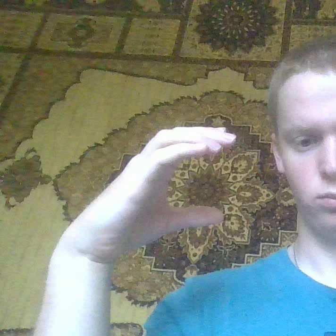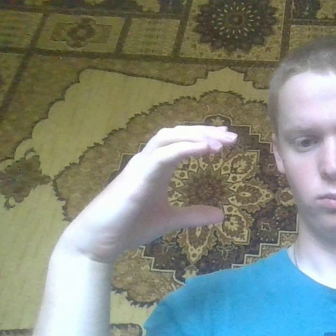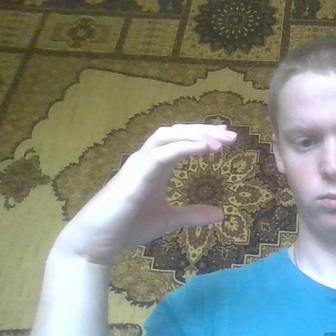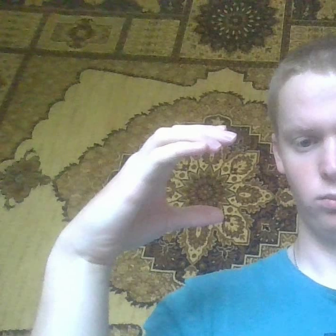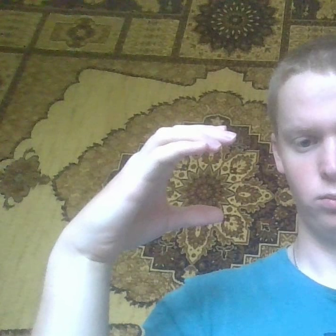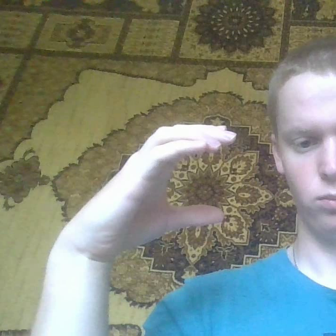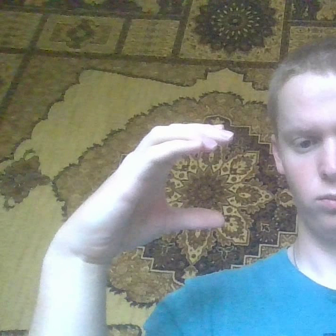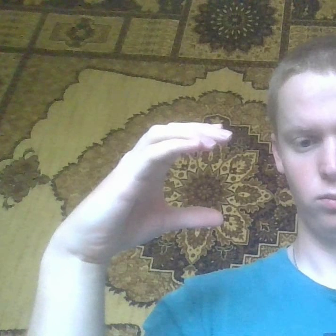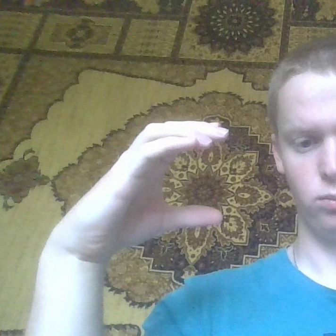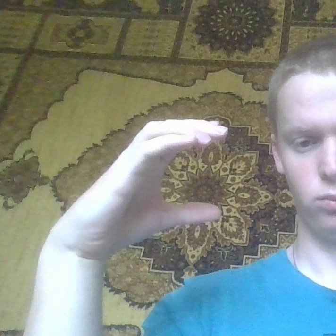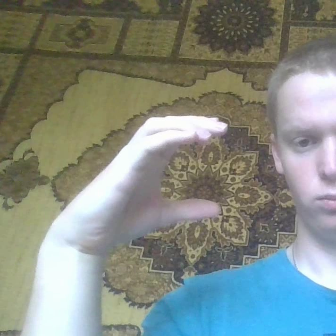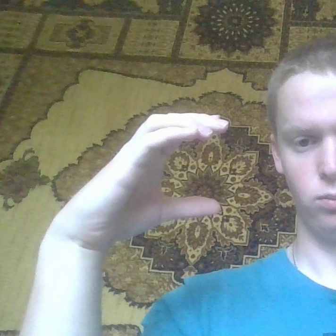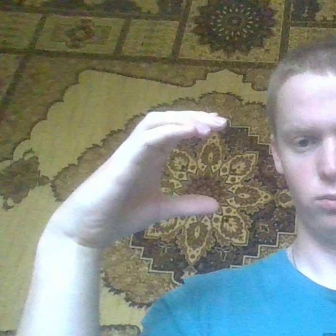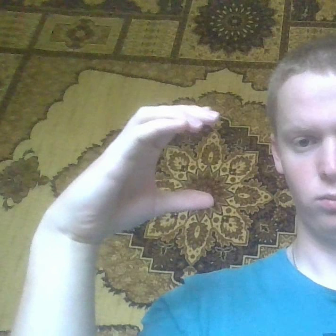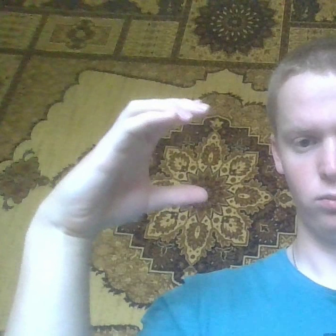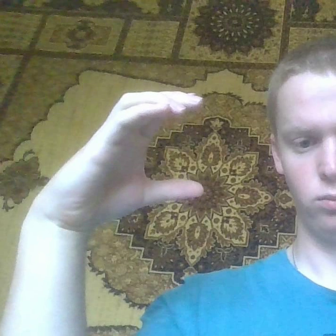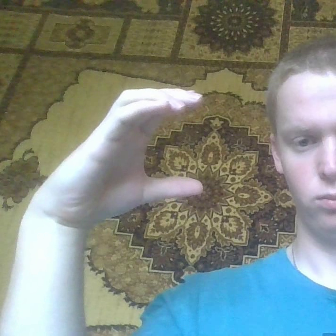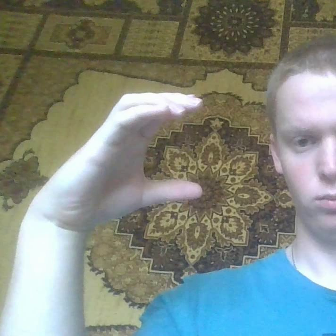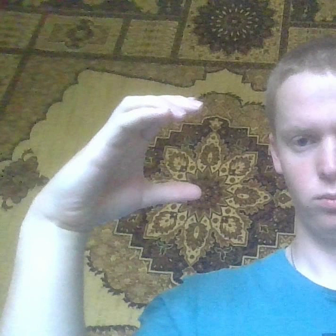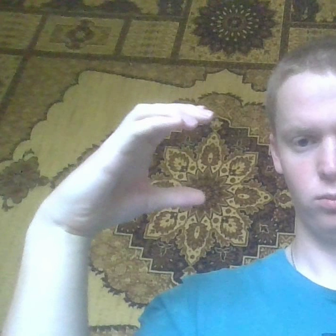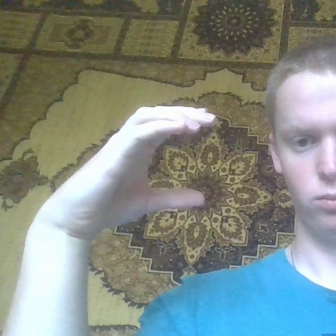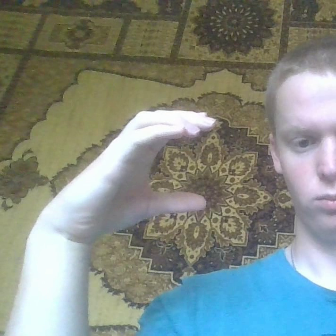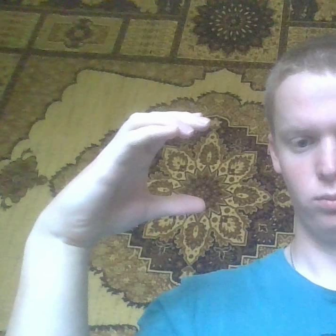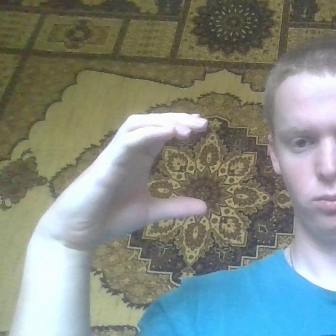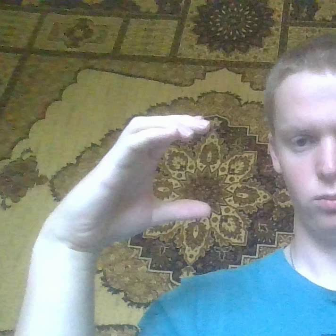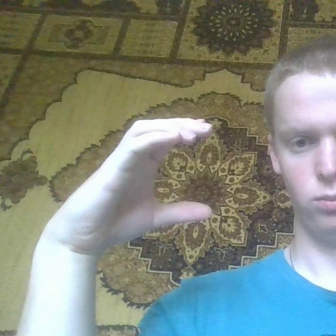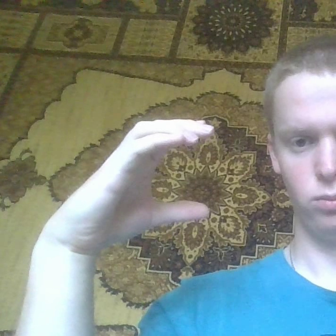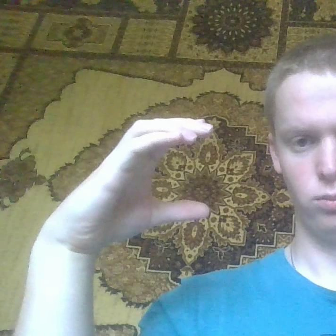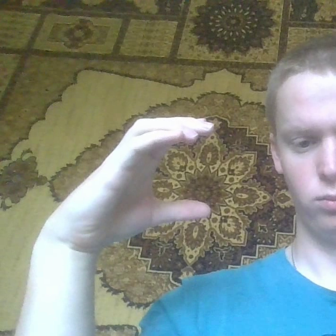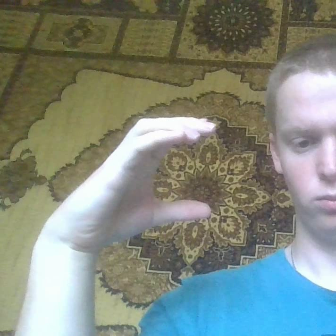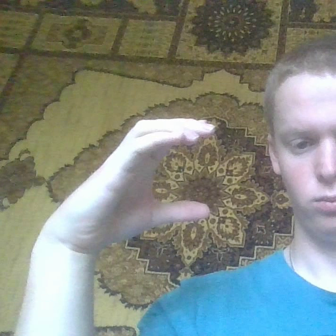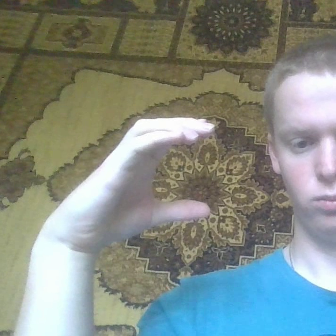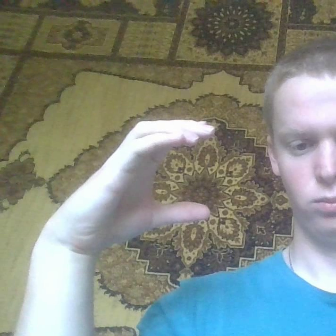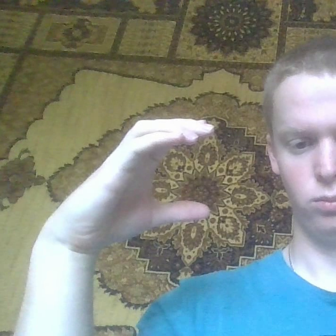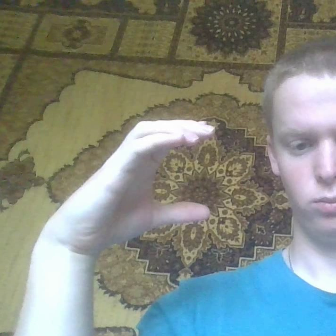С